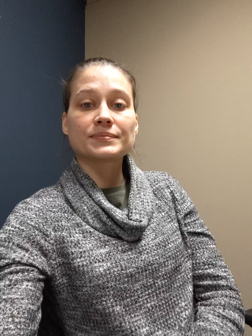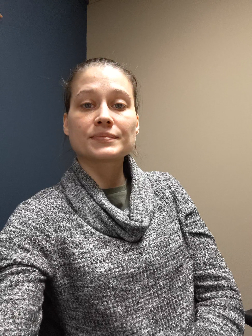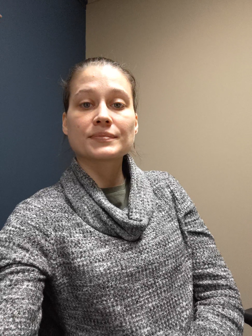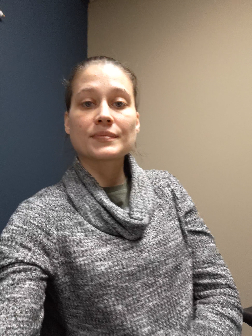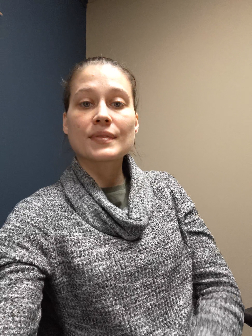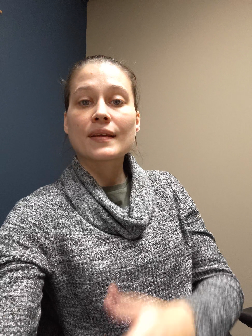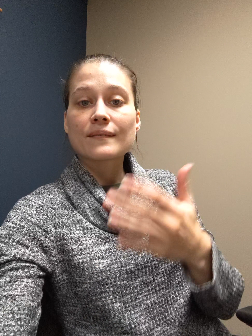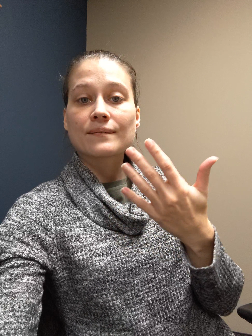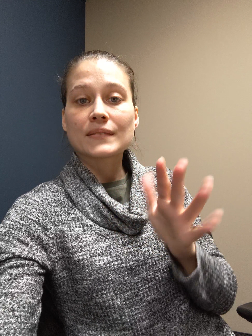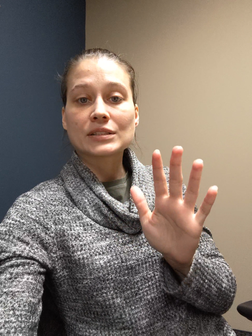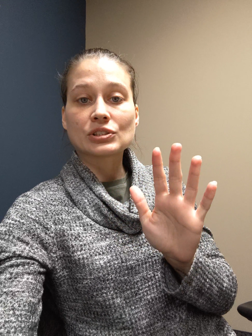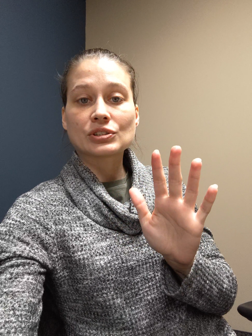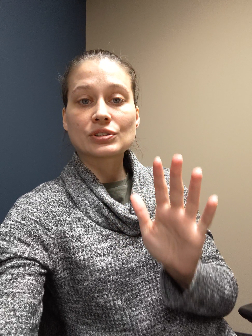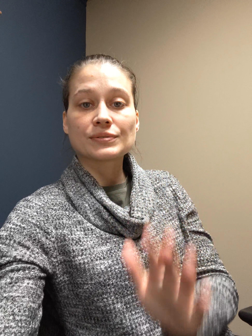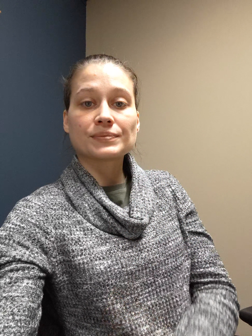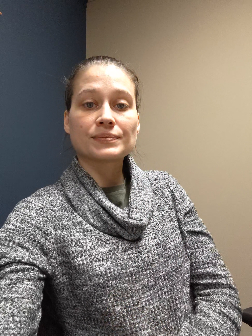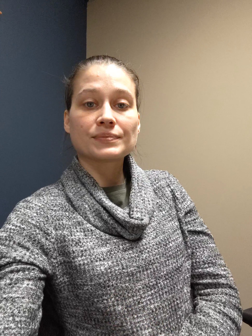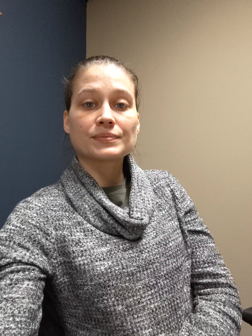finish